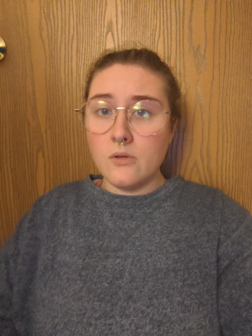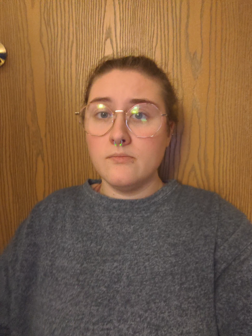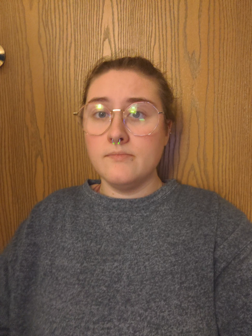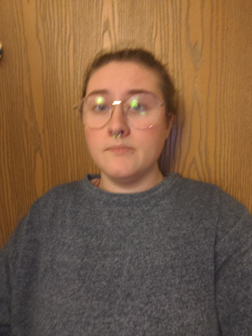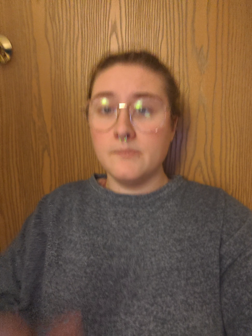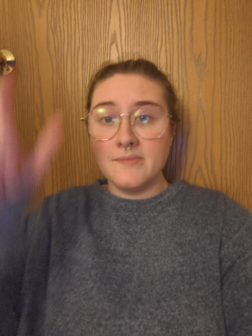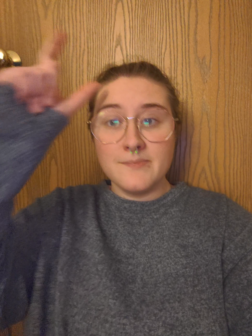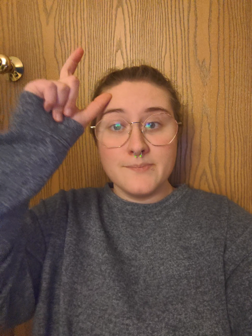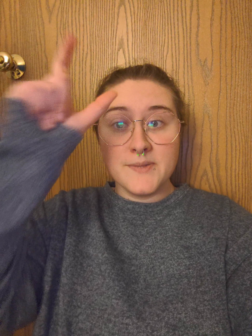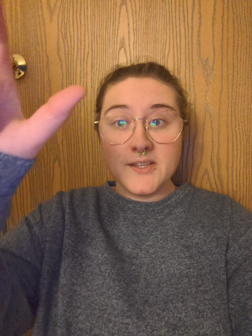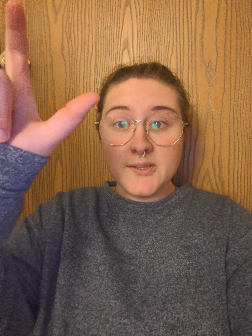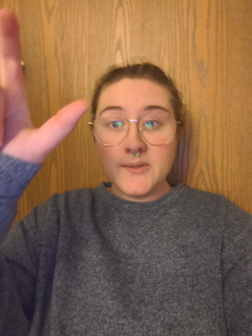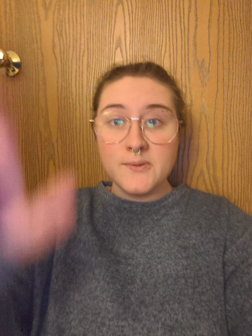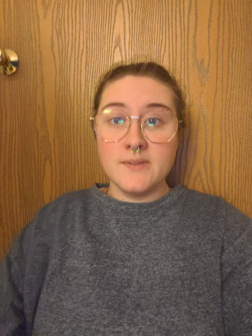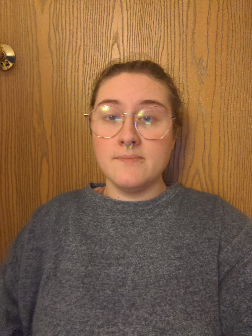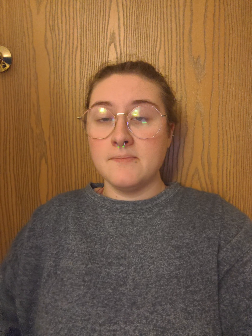moon